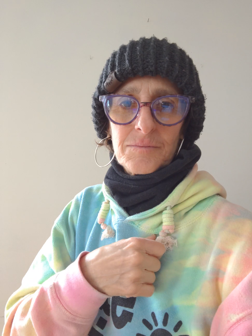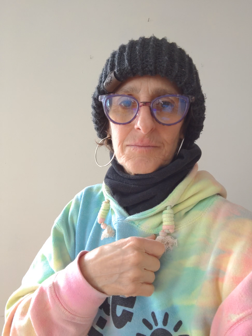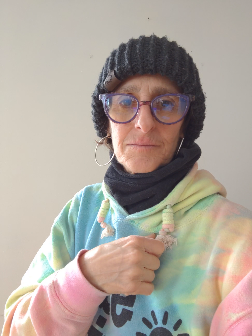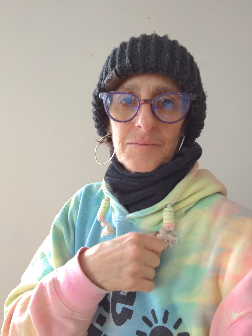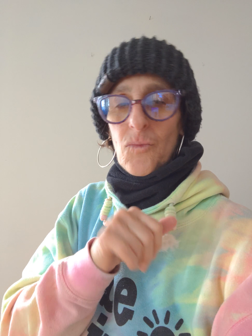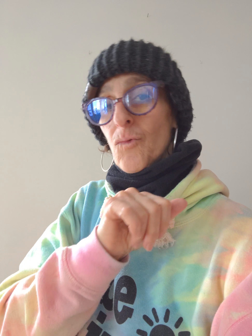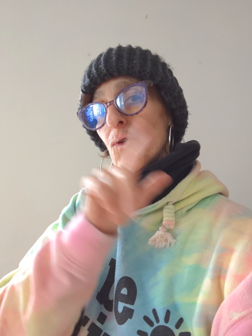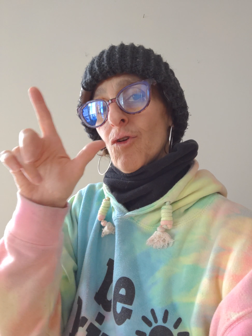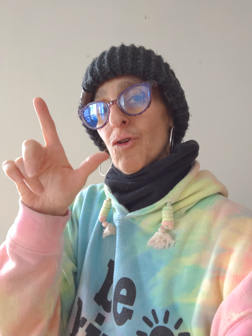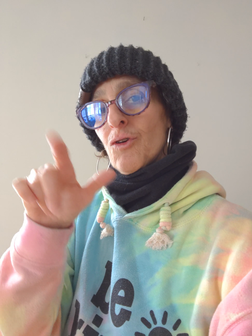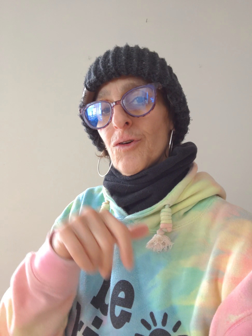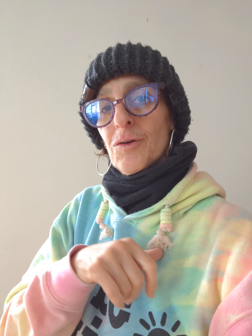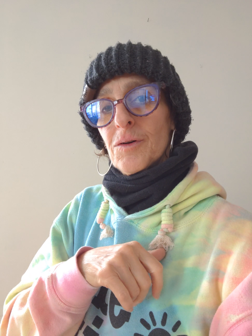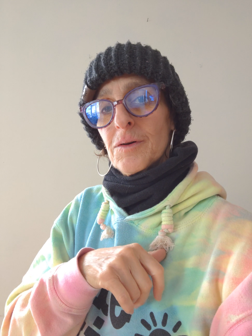all